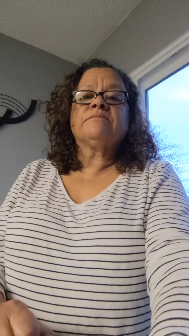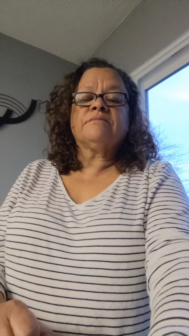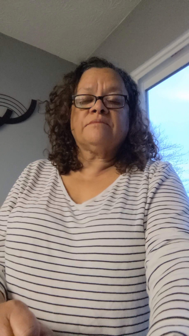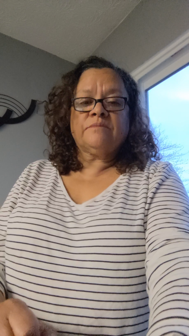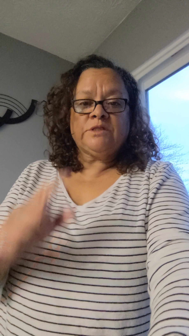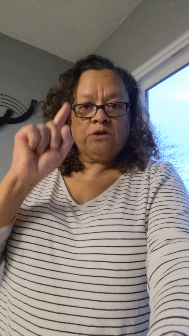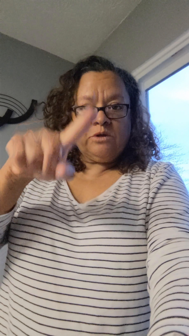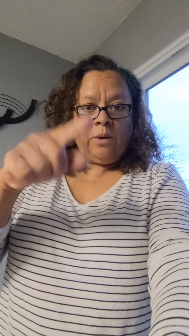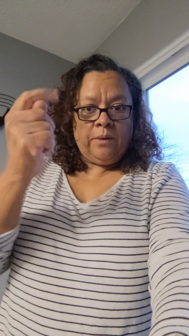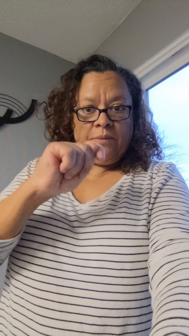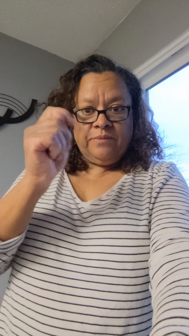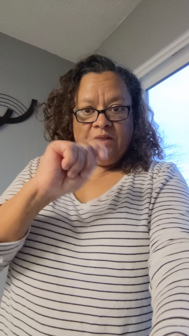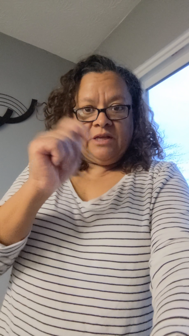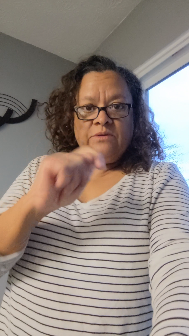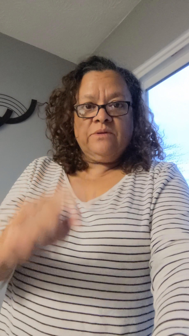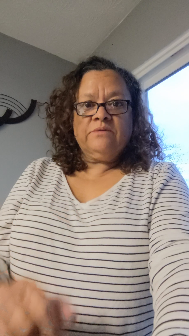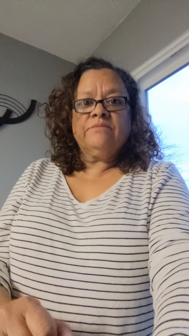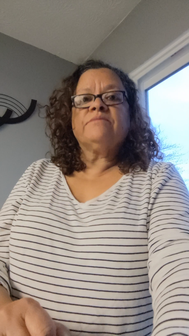go potty